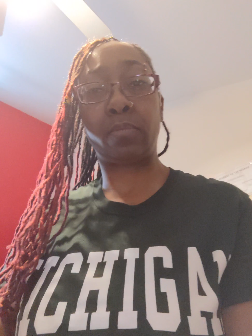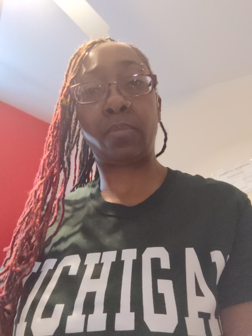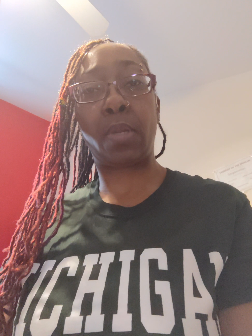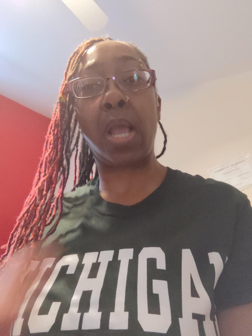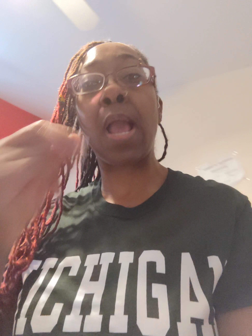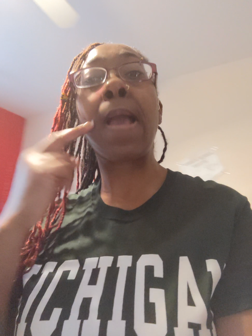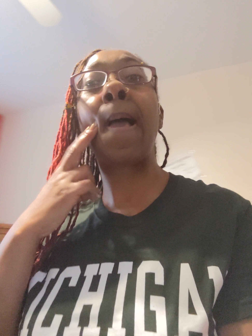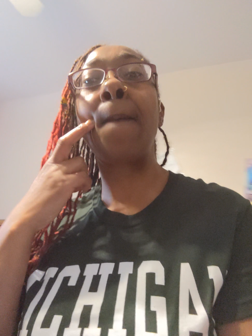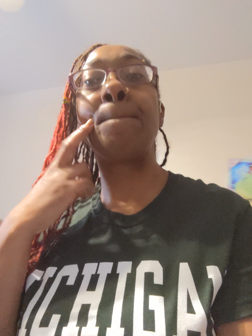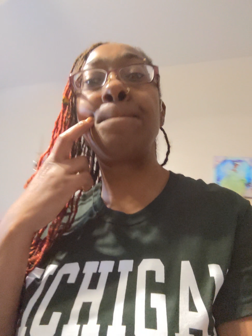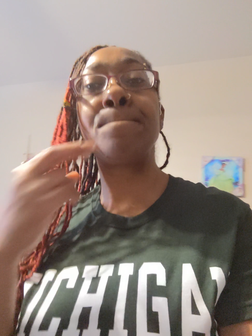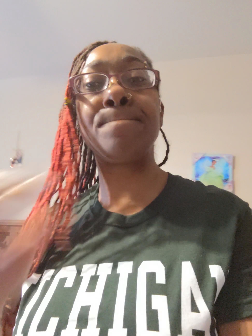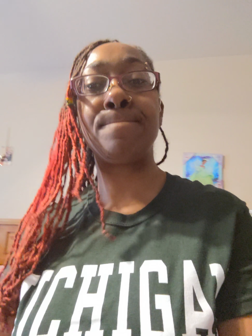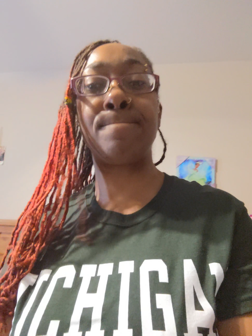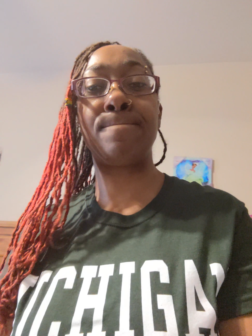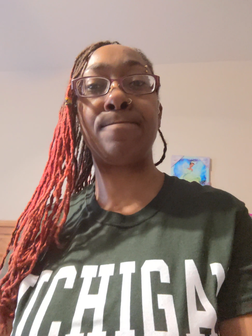gum